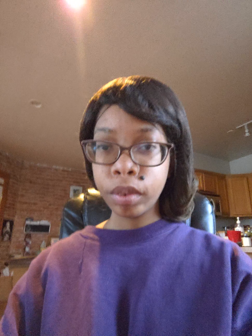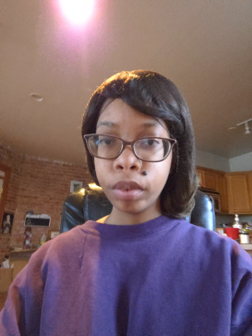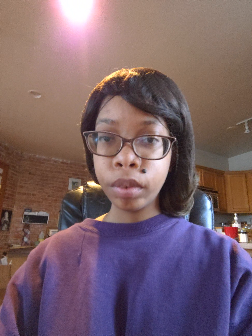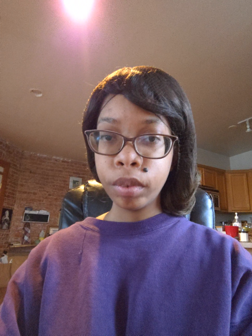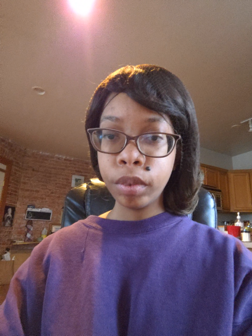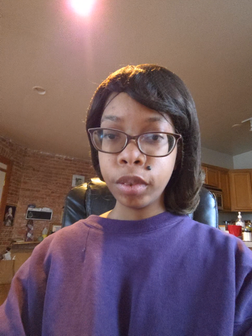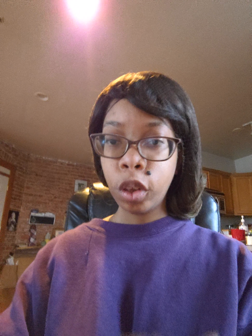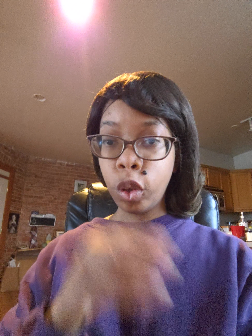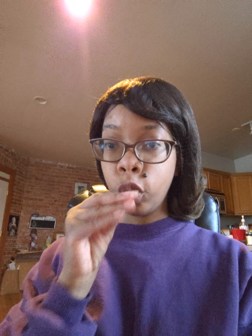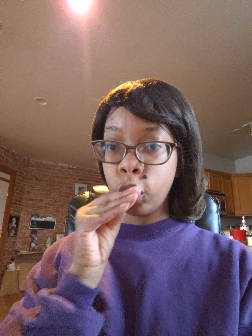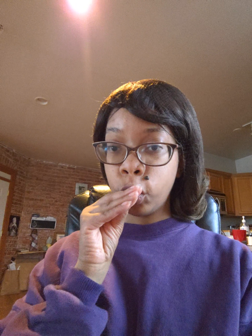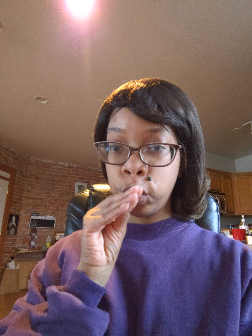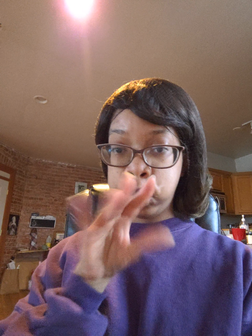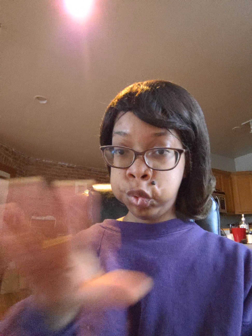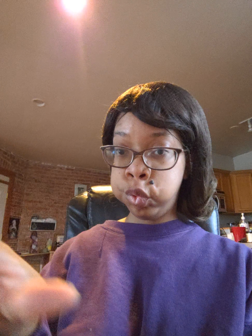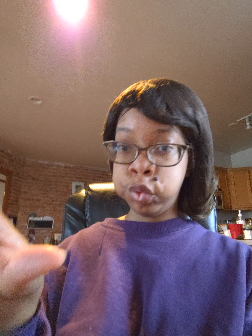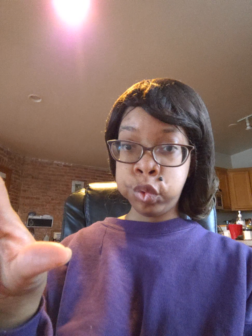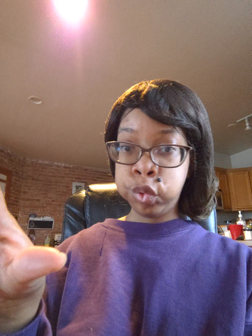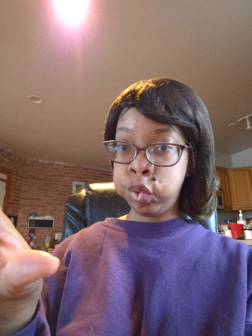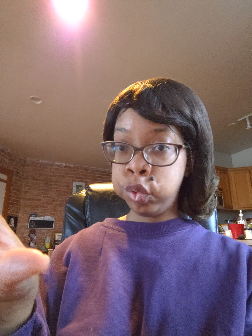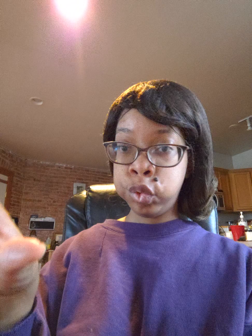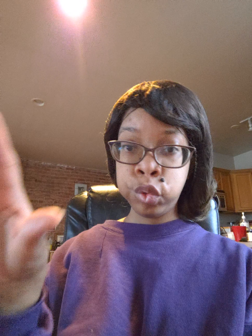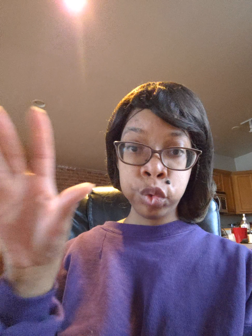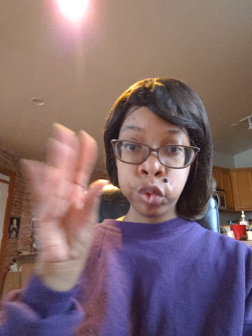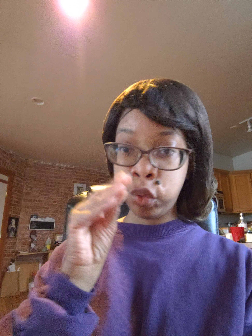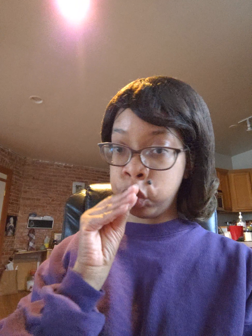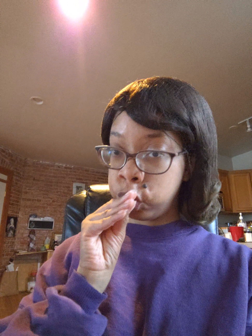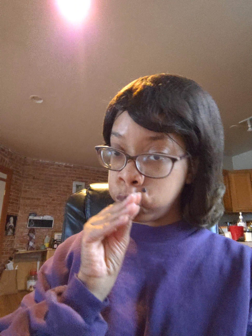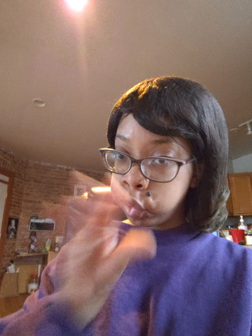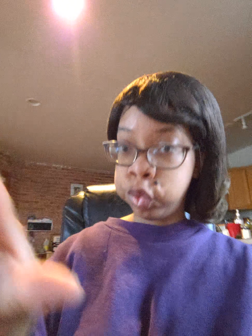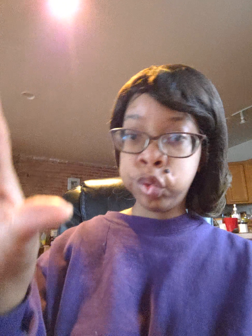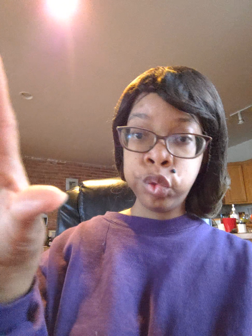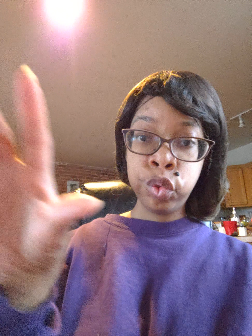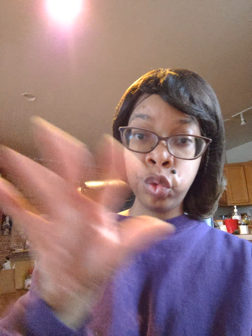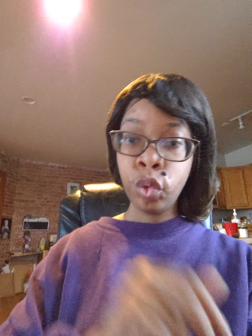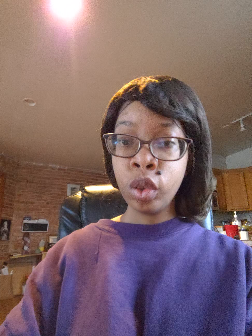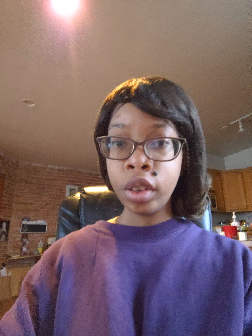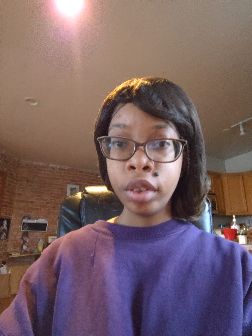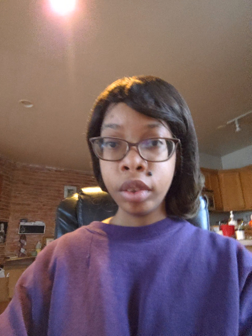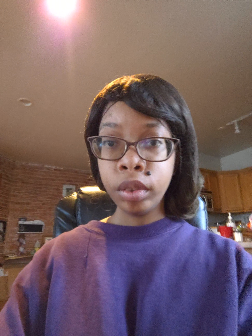blow